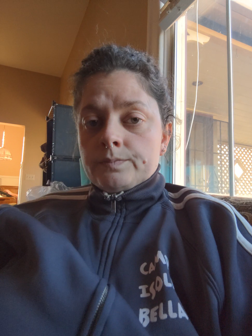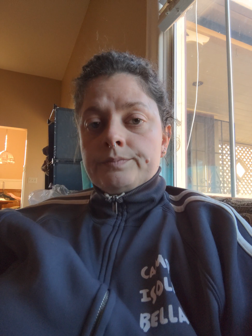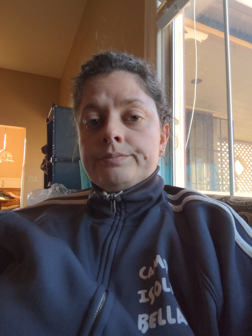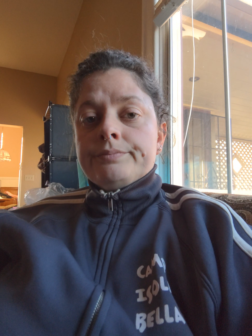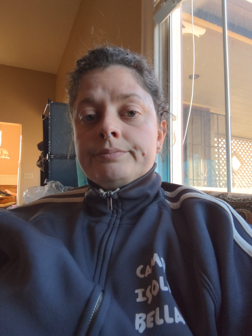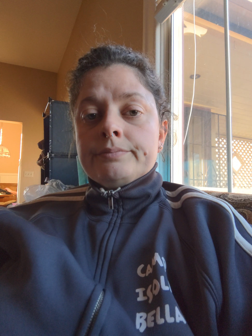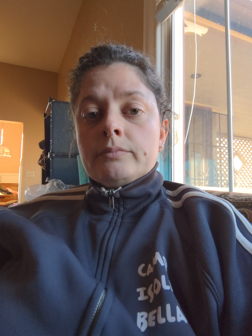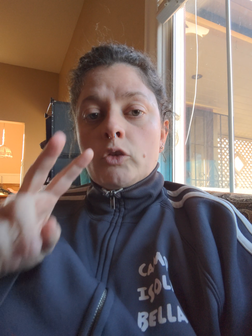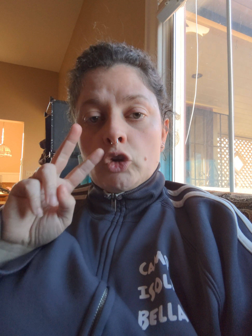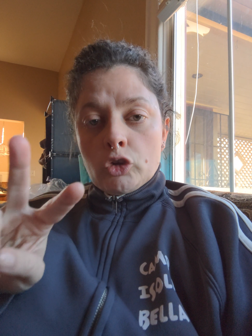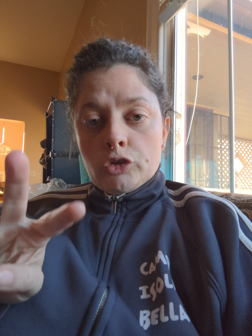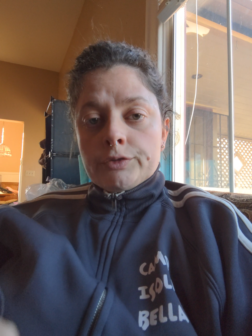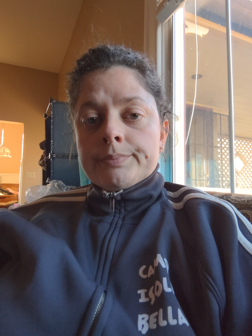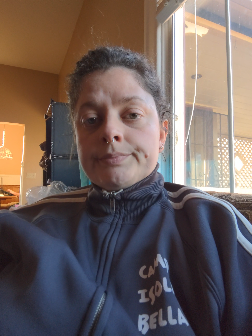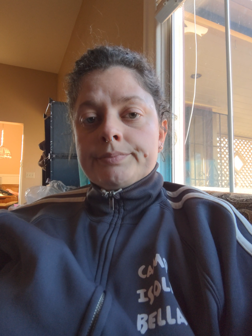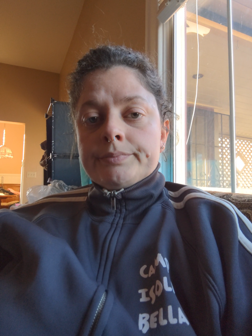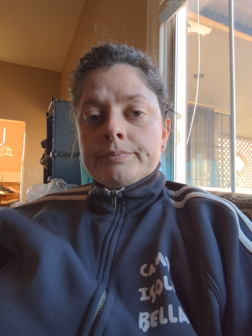look